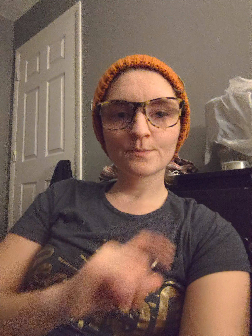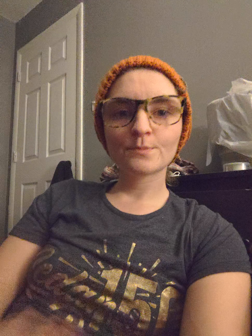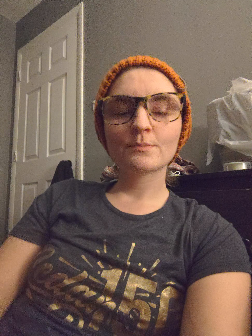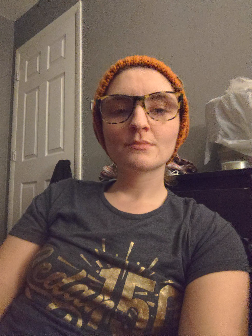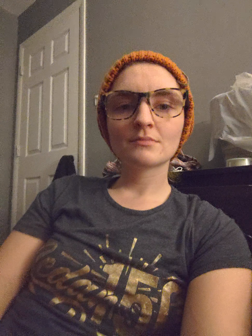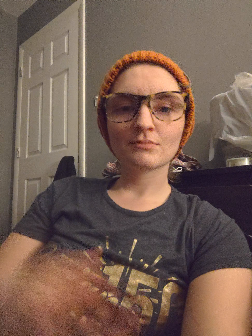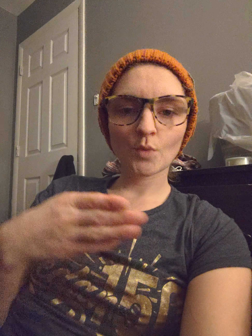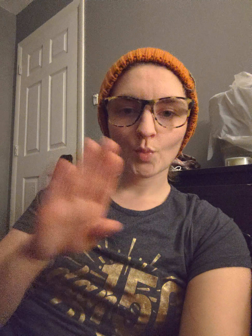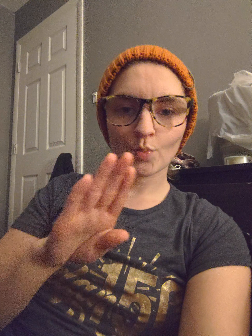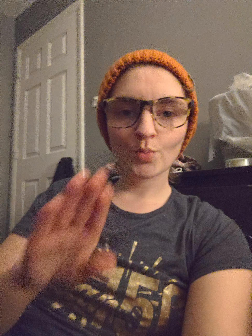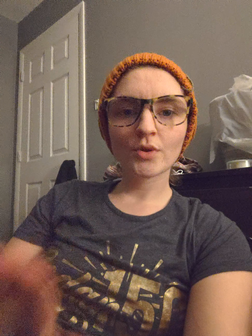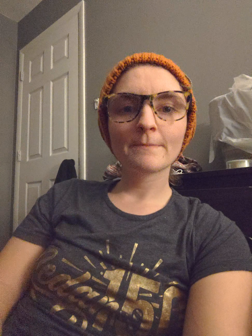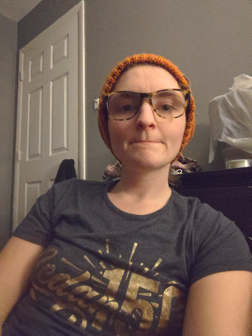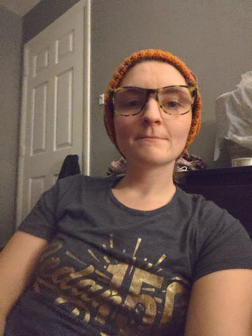close